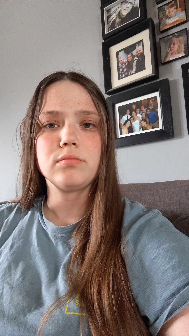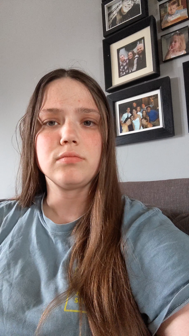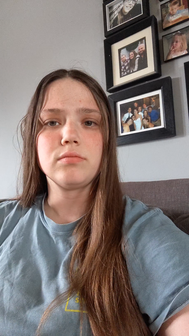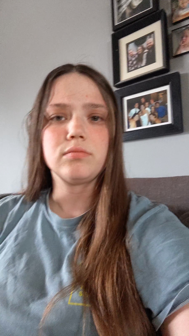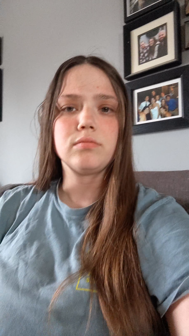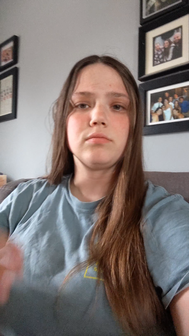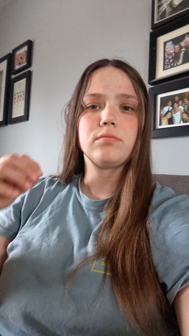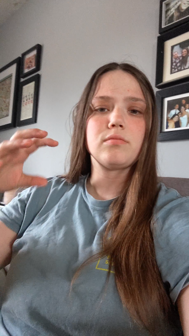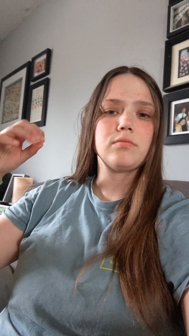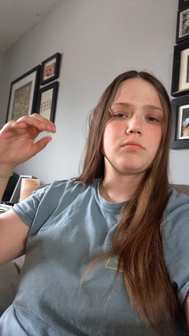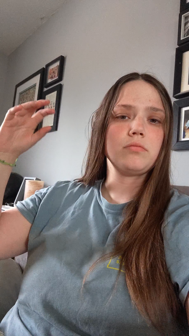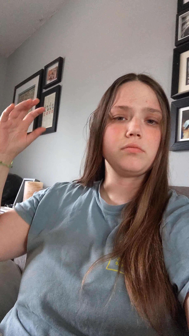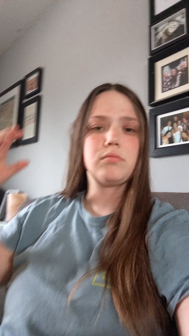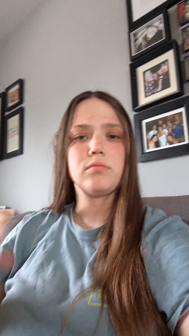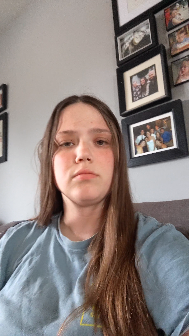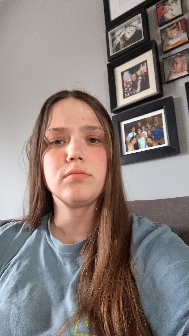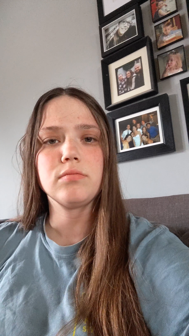bubbles